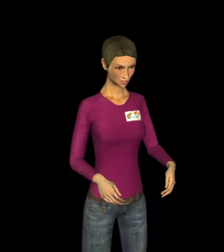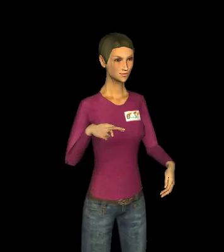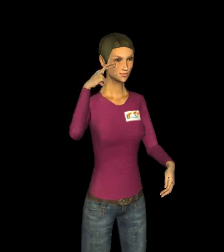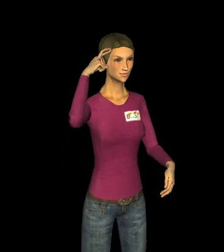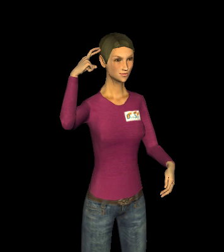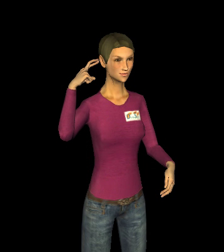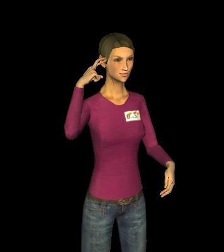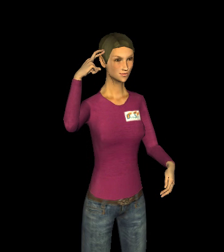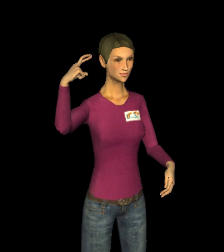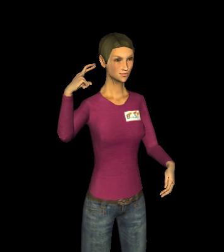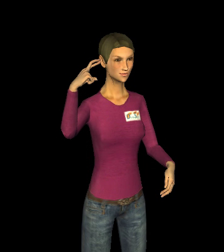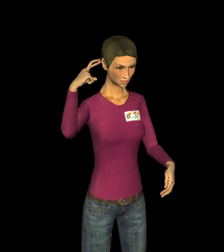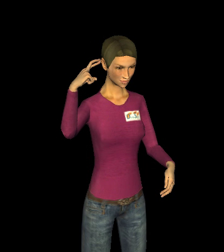حلم